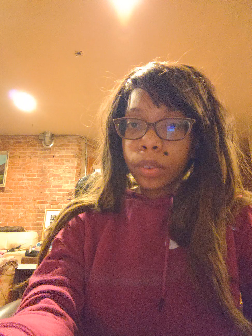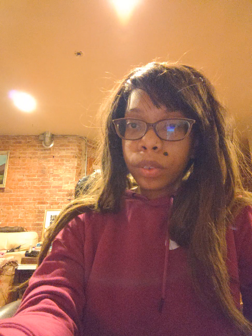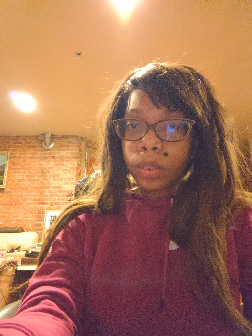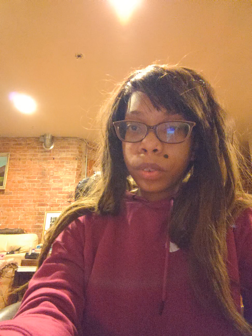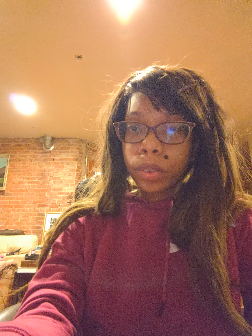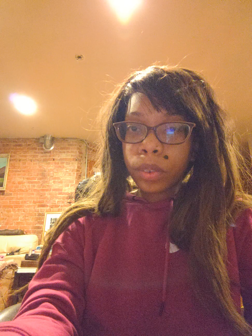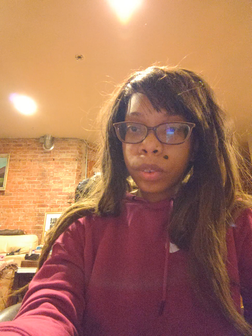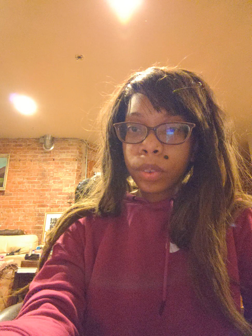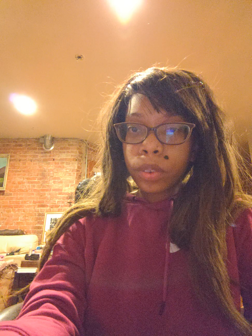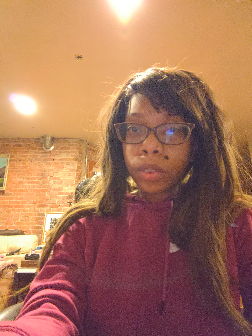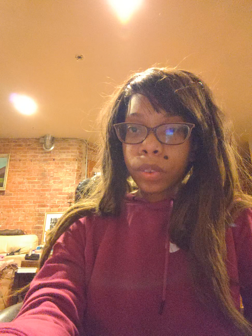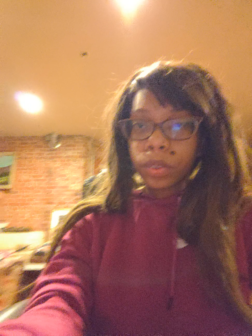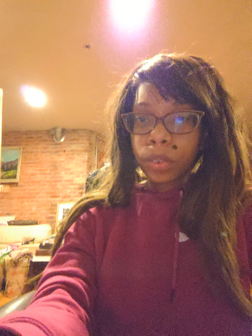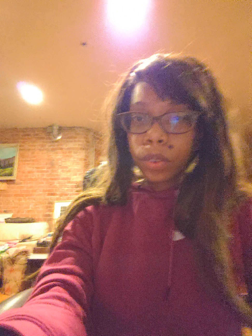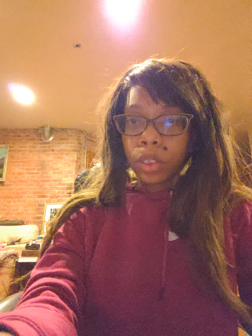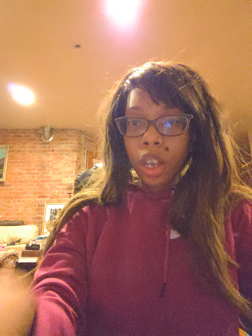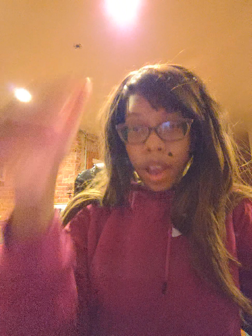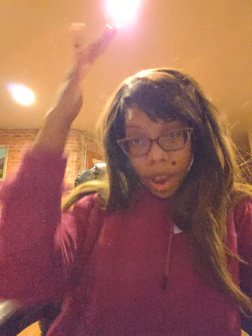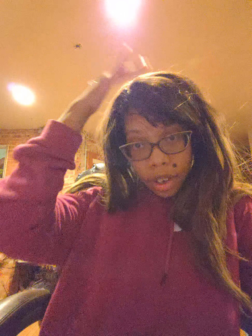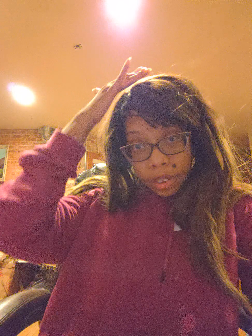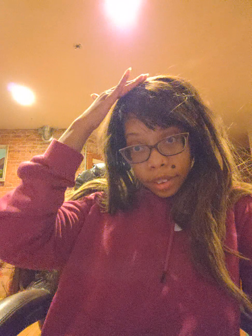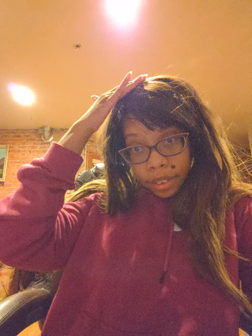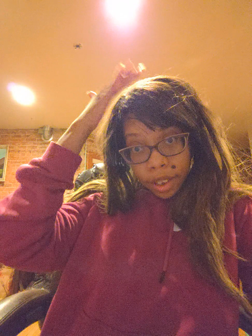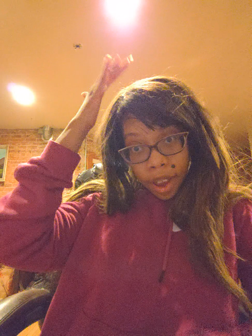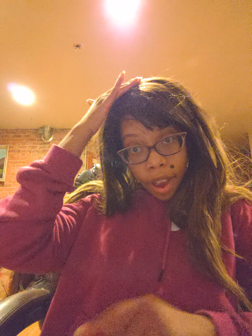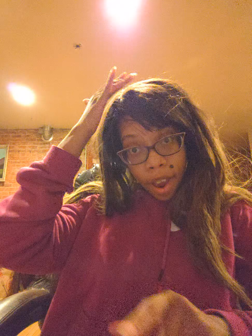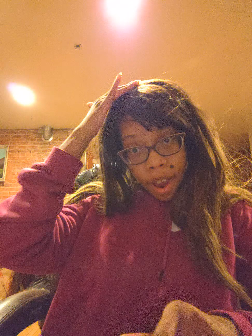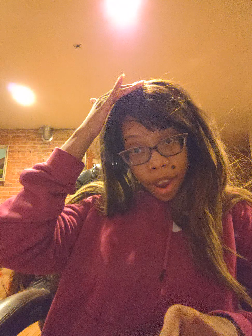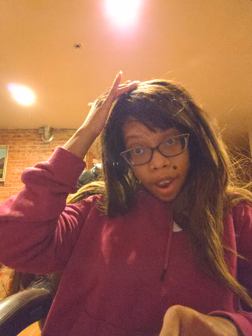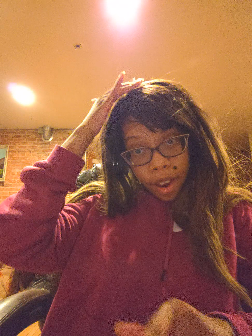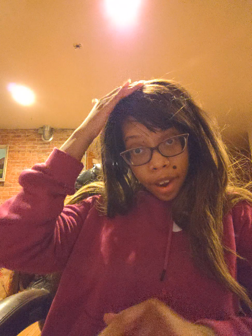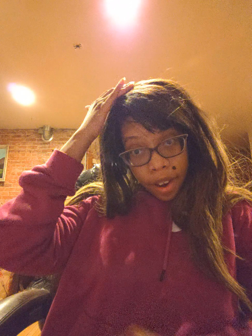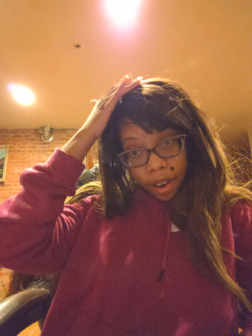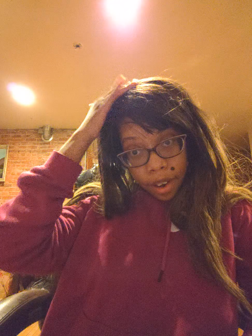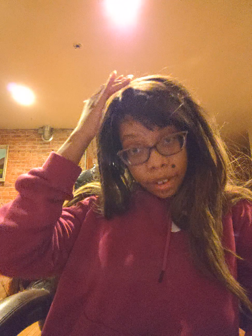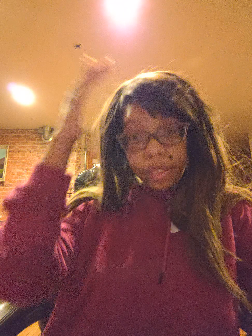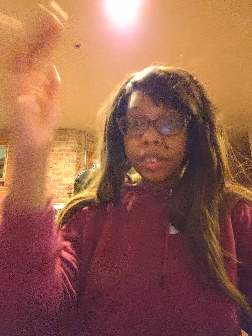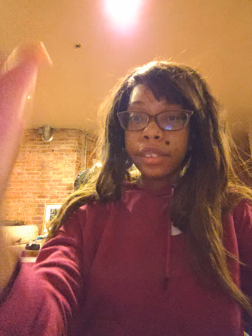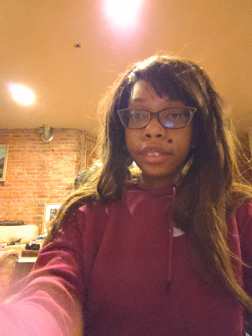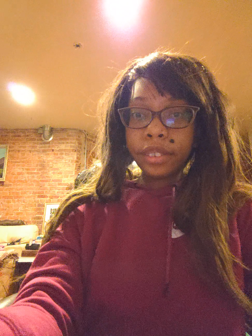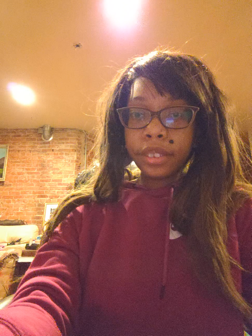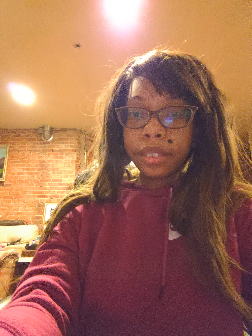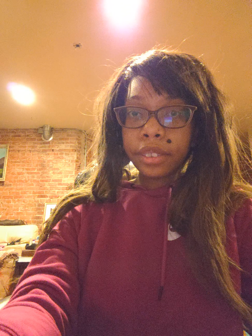hat